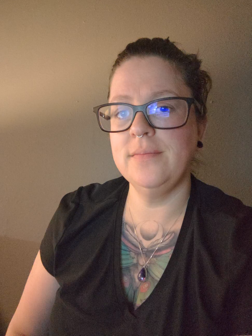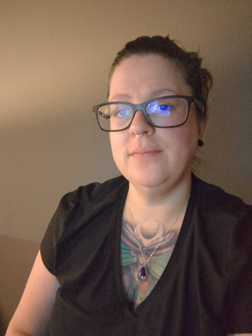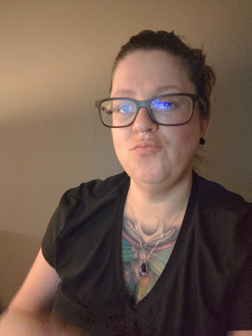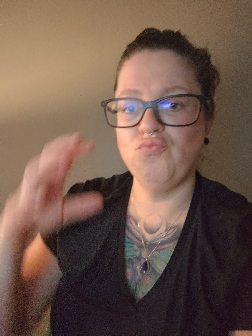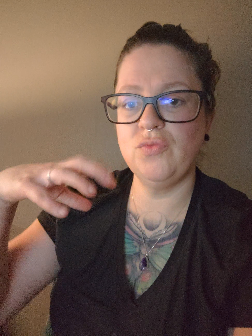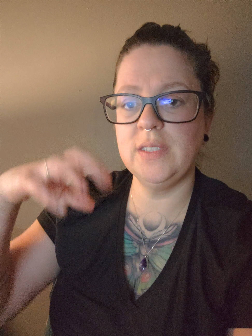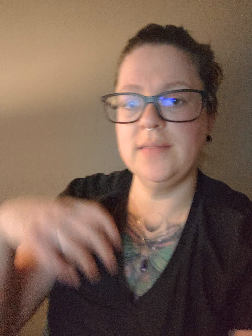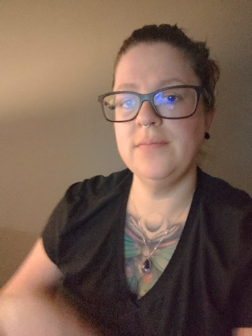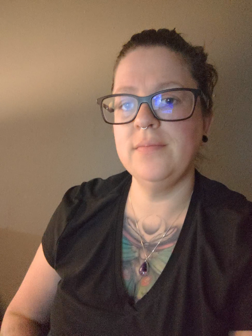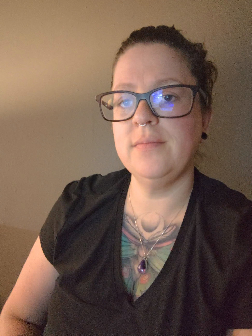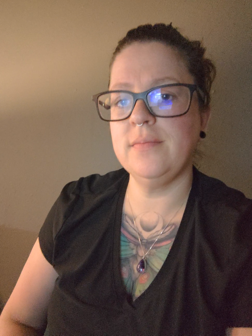rain